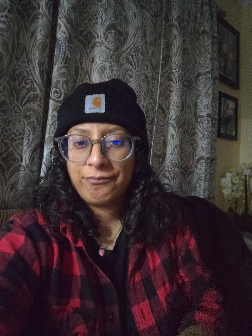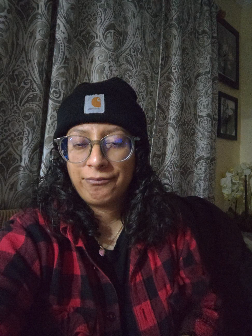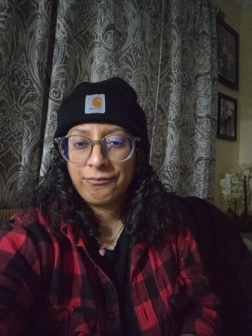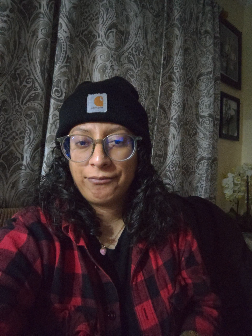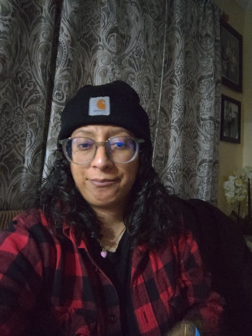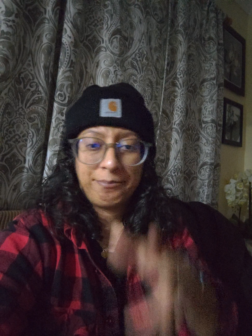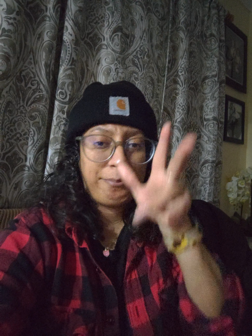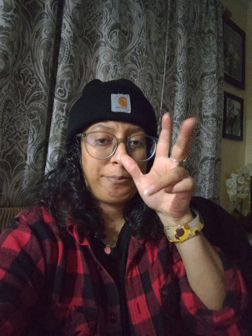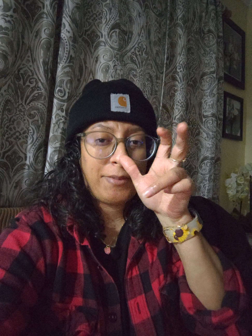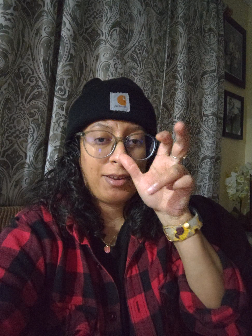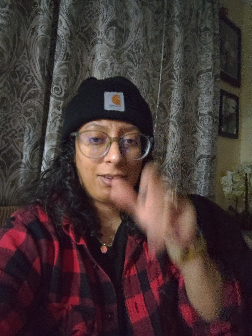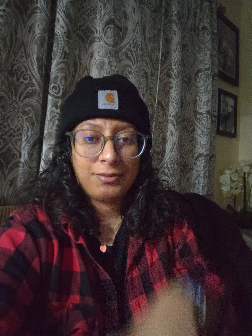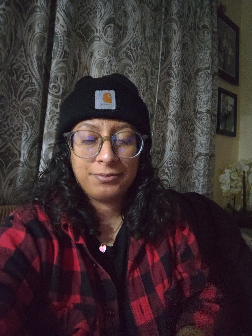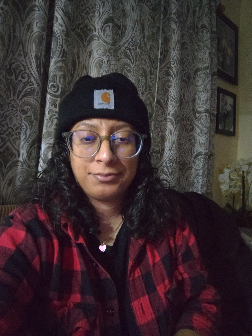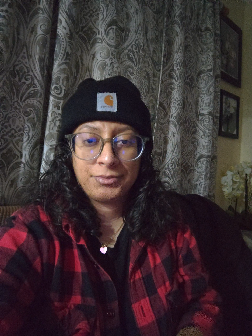bug